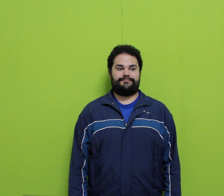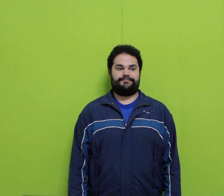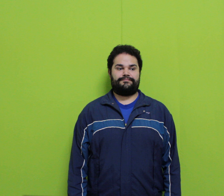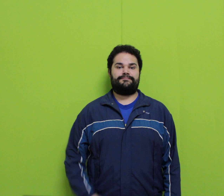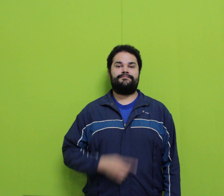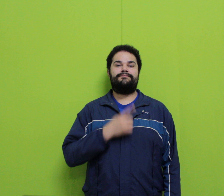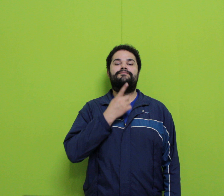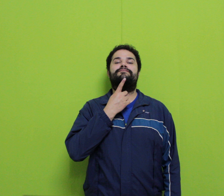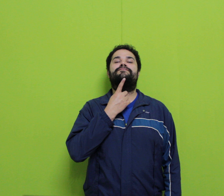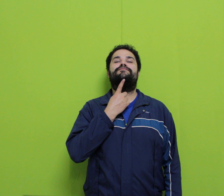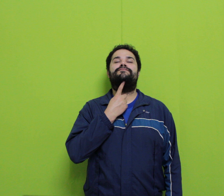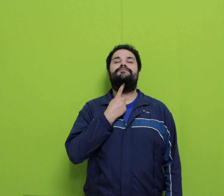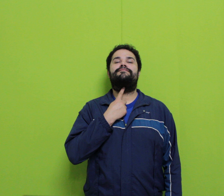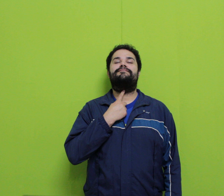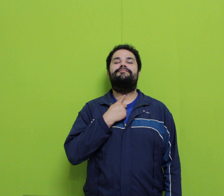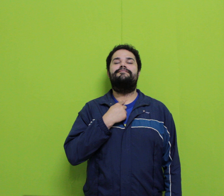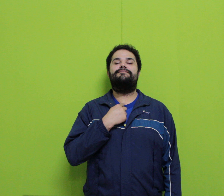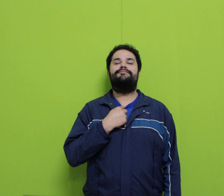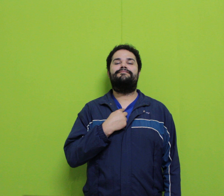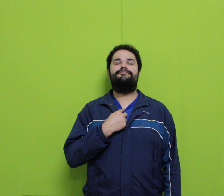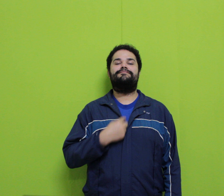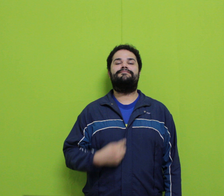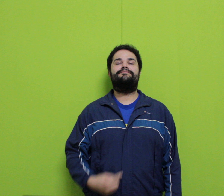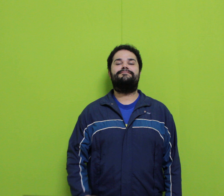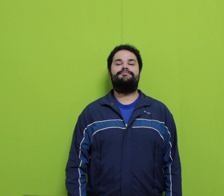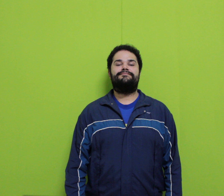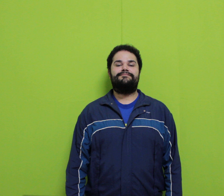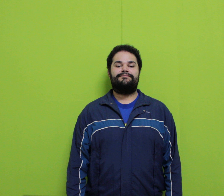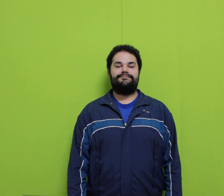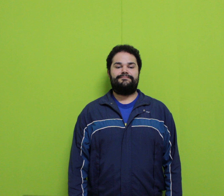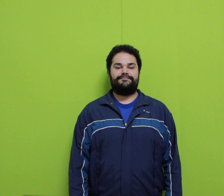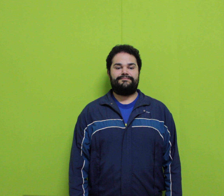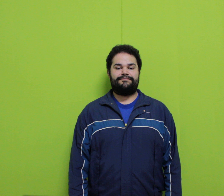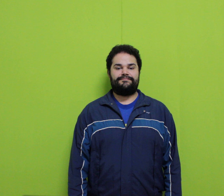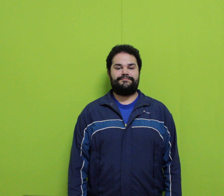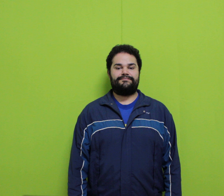vontade